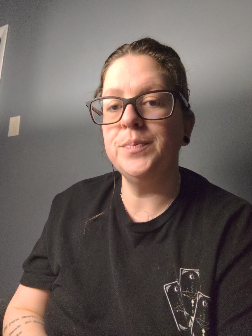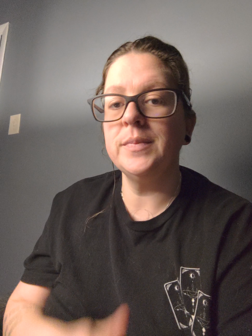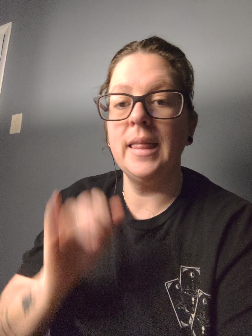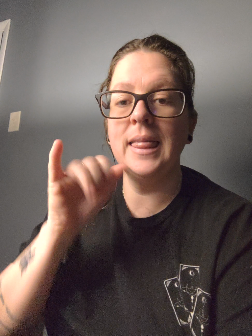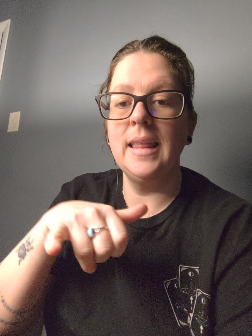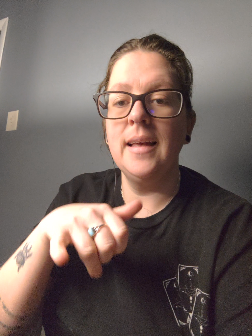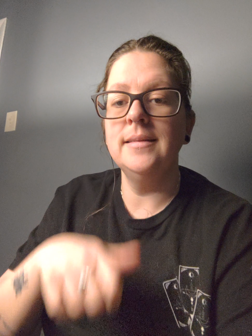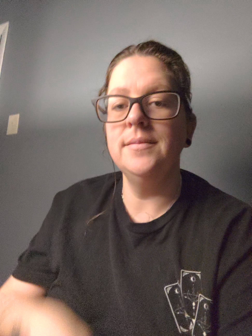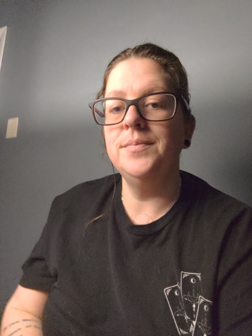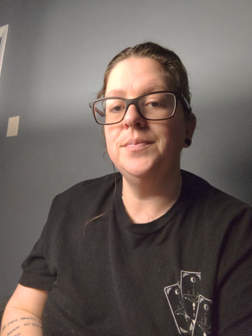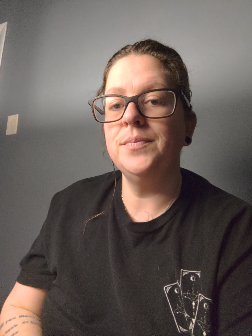that